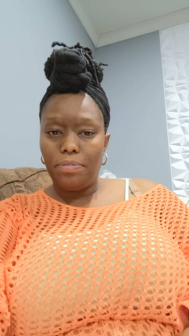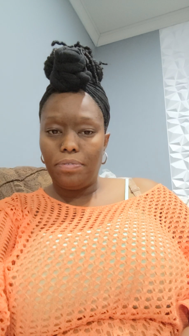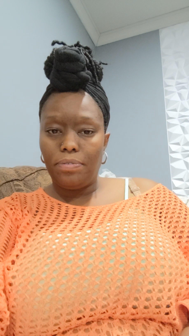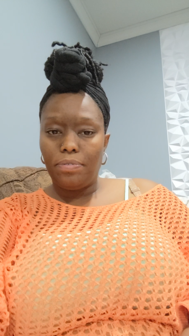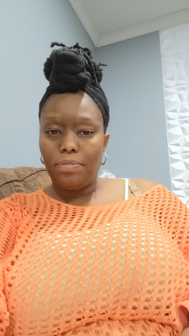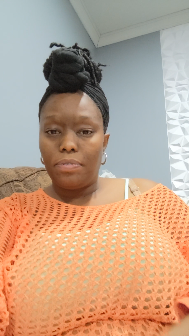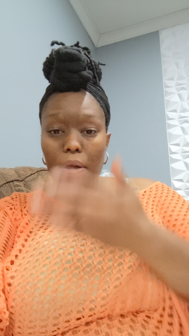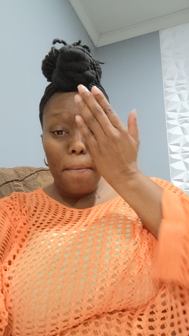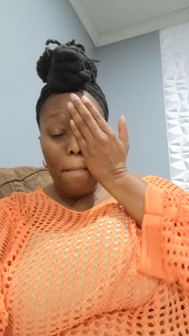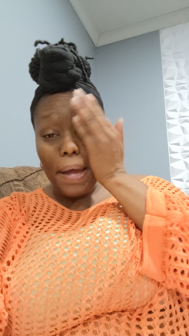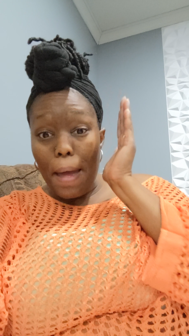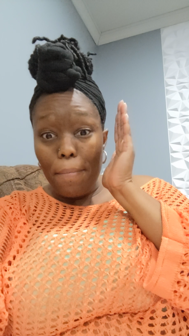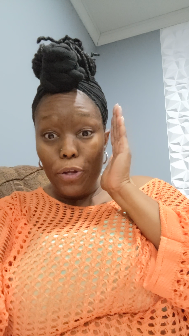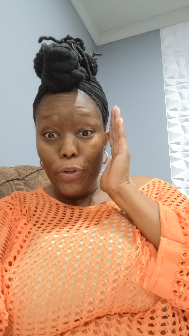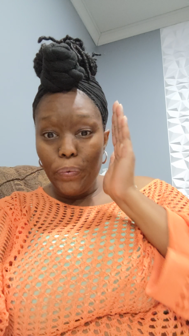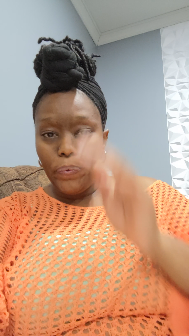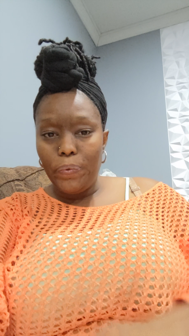peekaboo